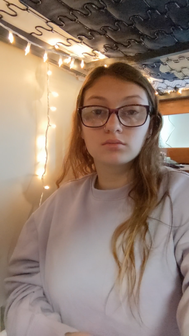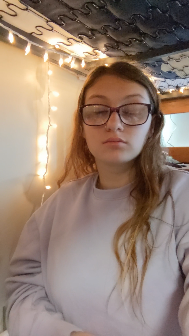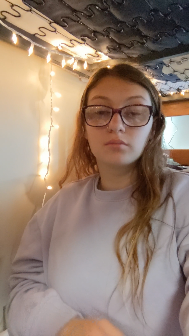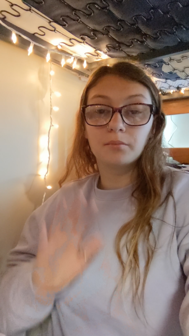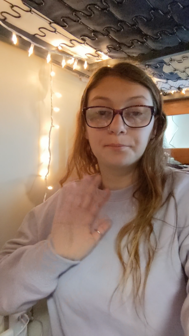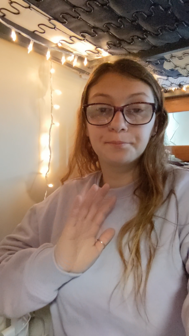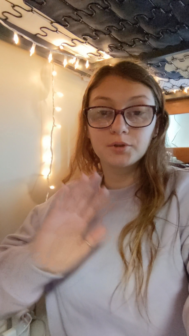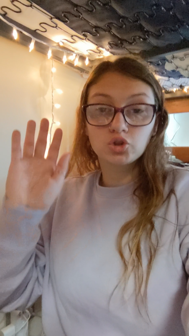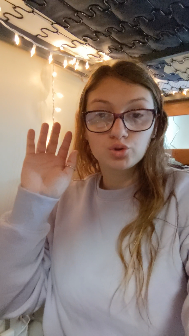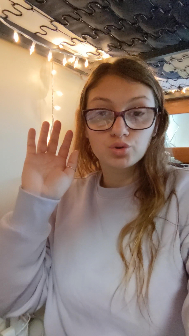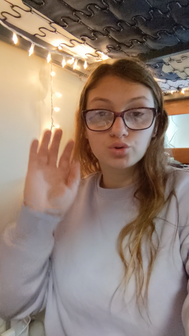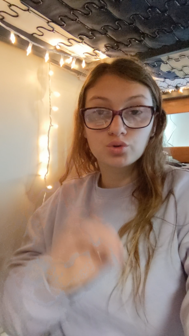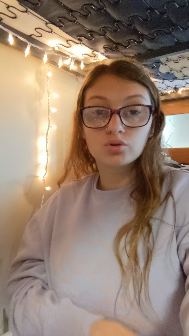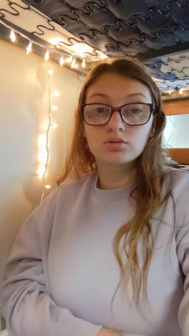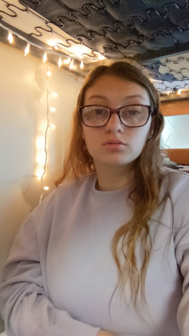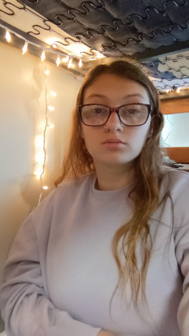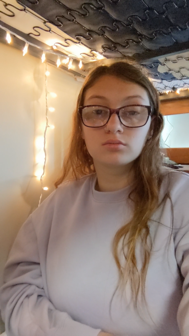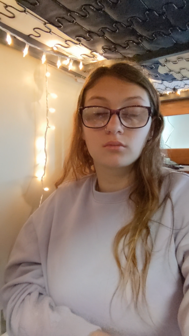push